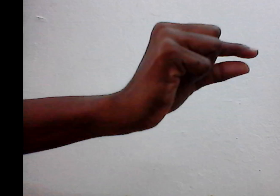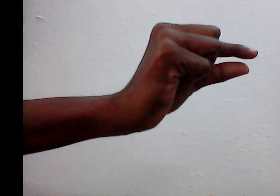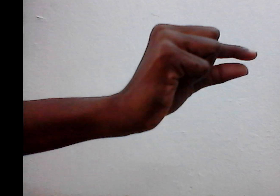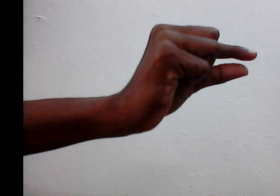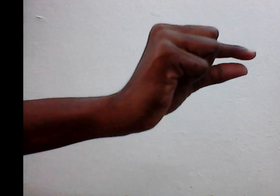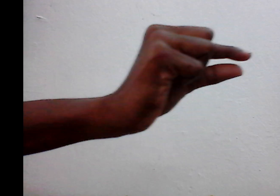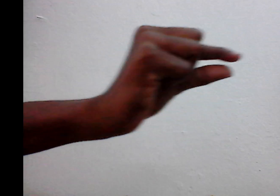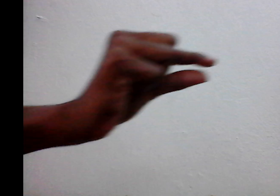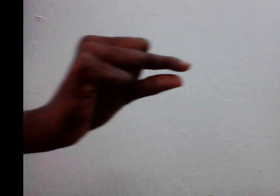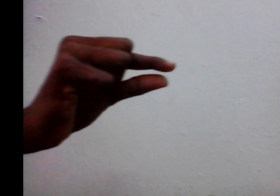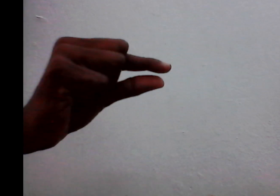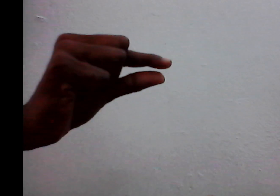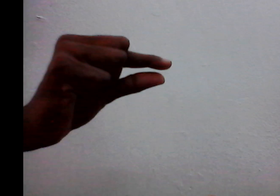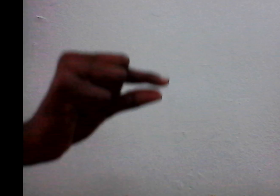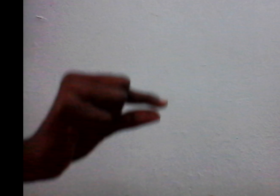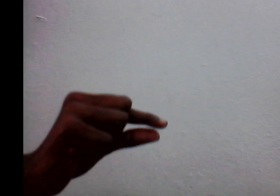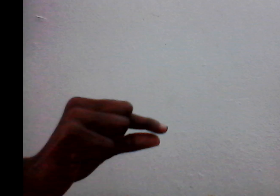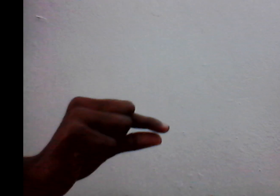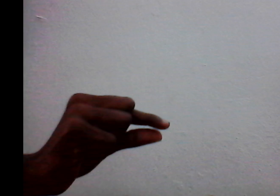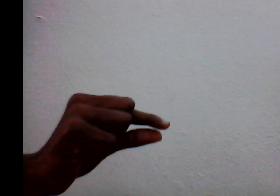ഊ